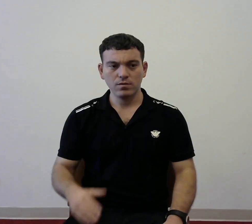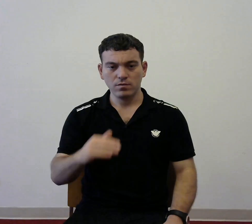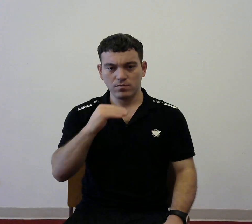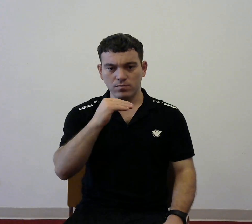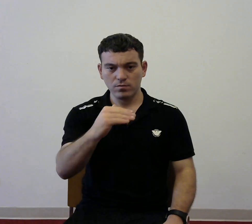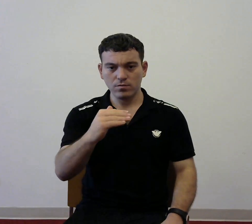siz